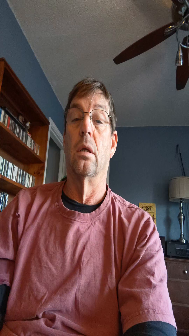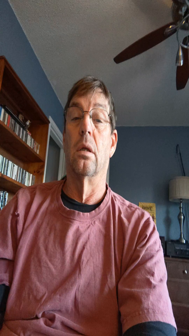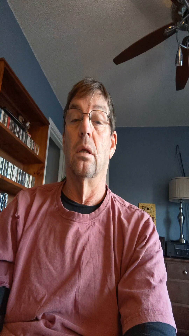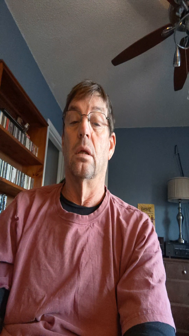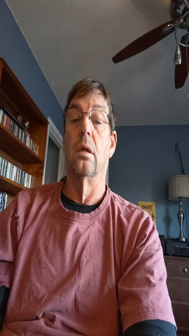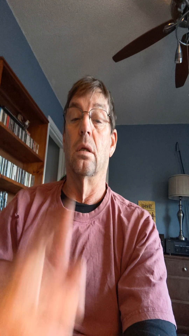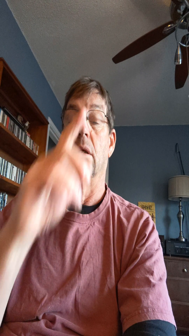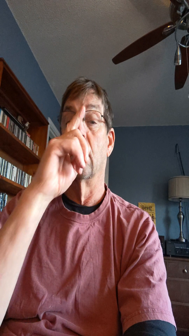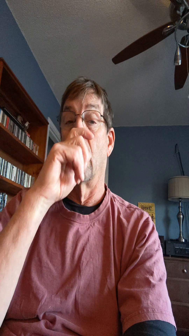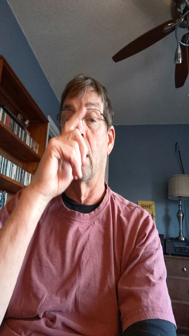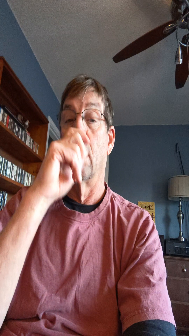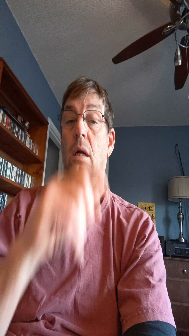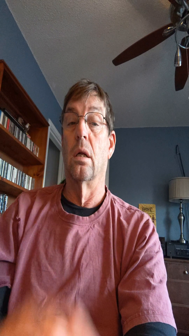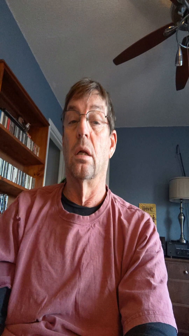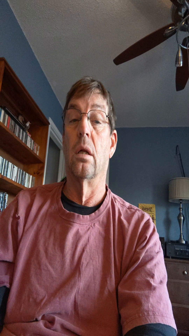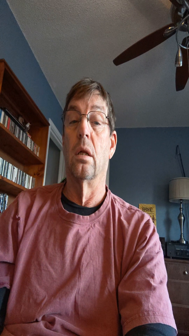doll